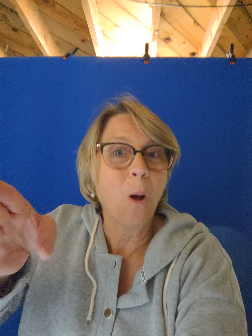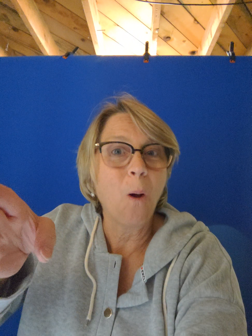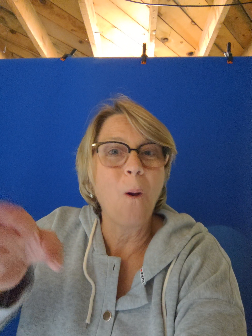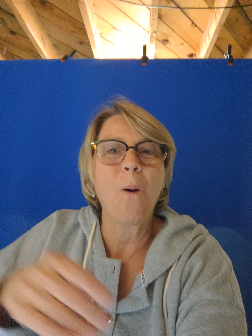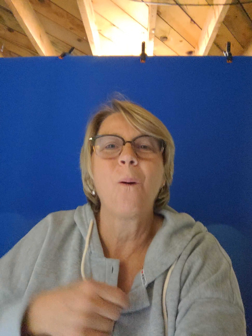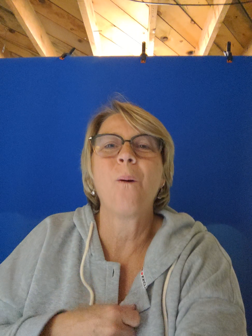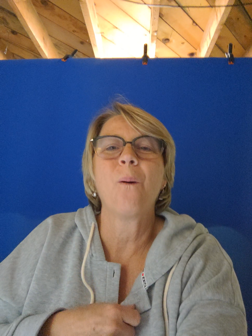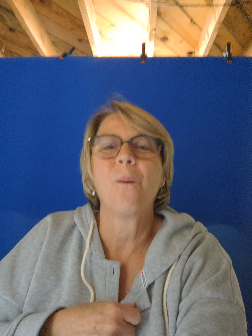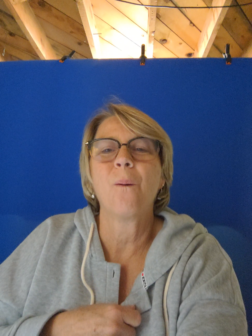hello